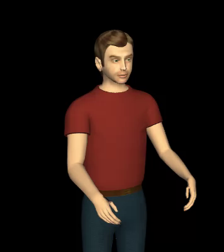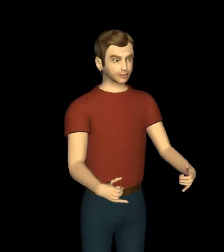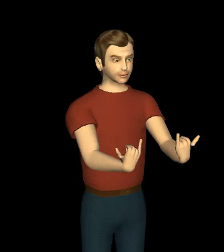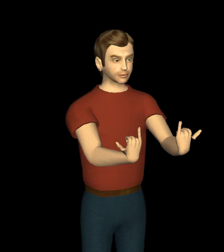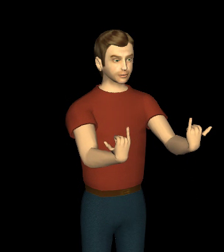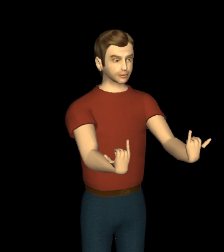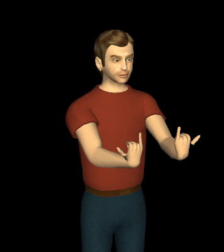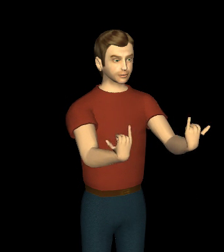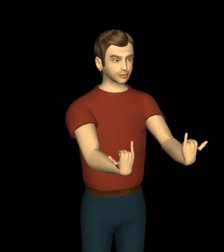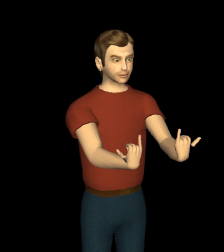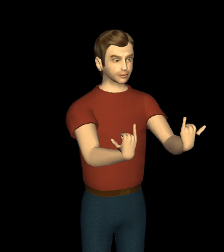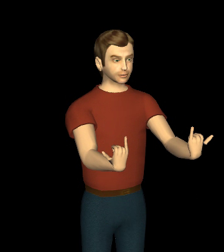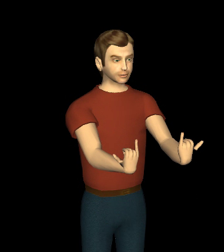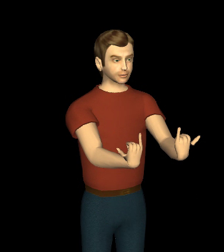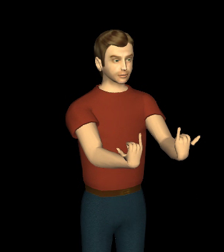لعبة